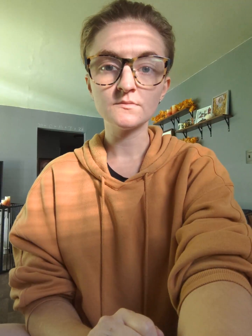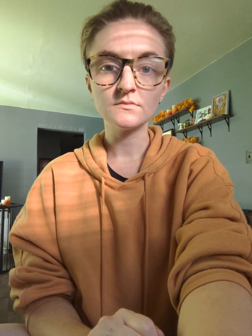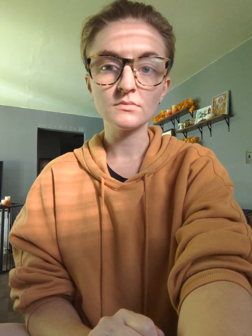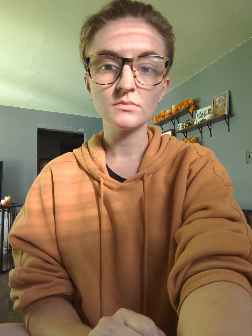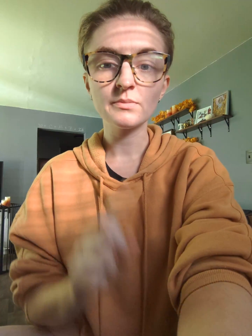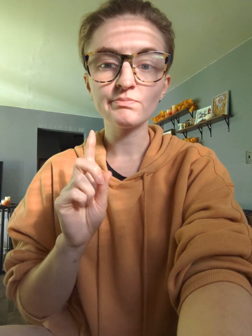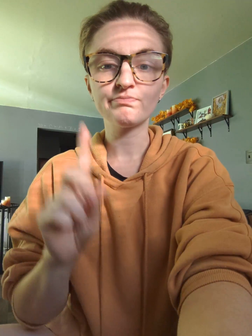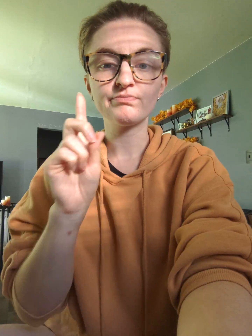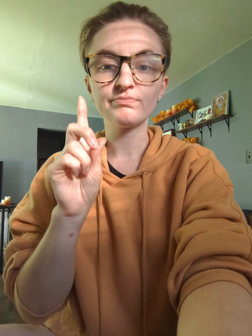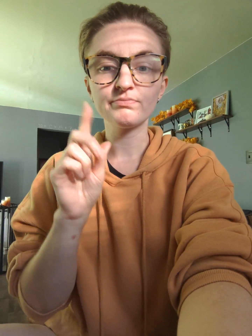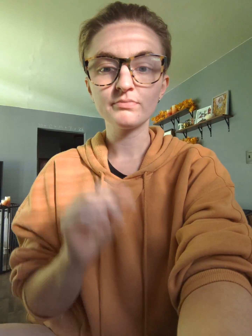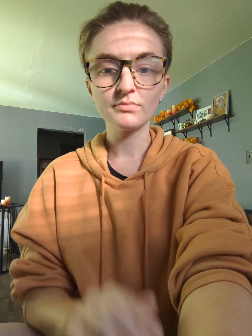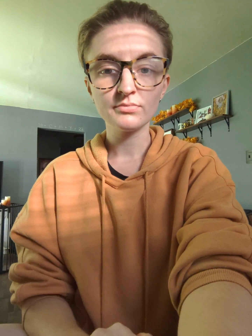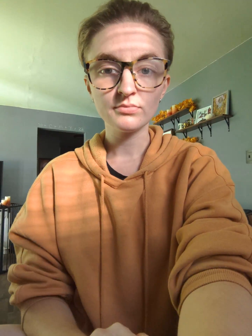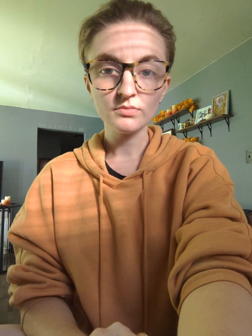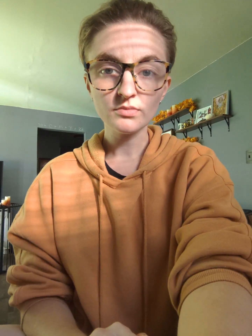bump